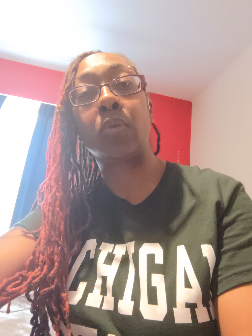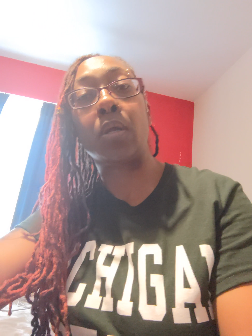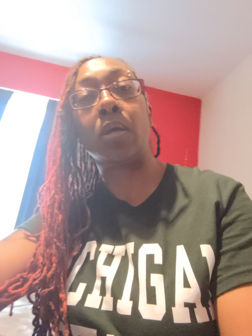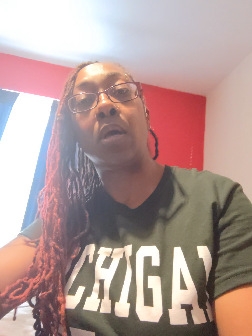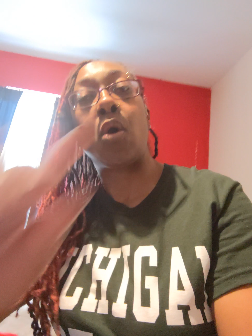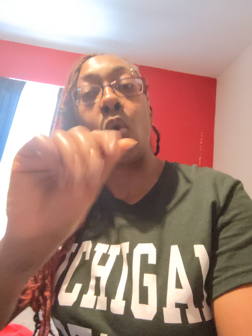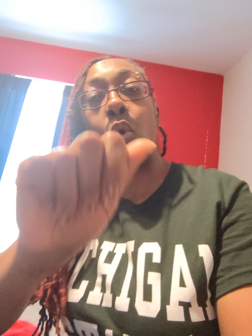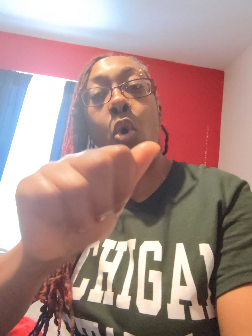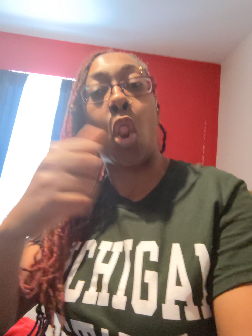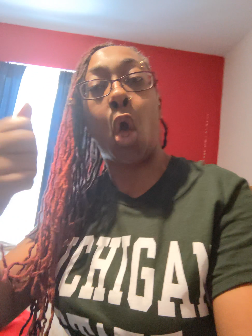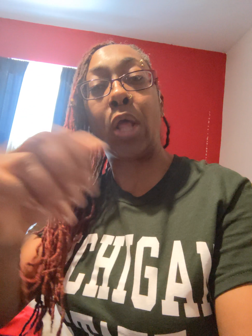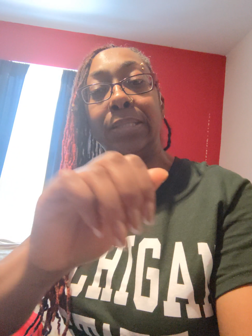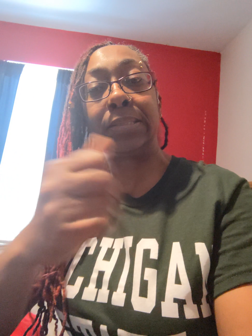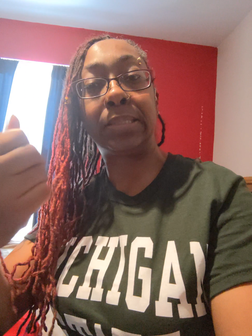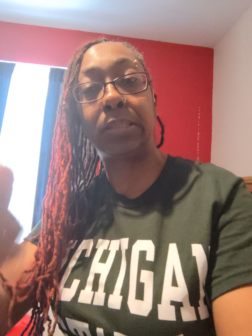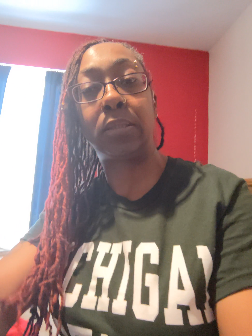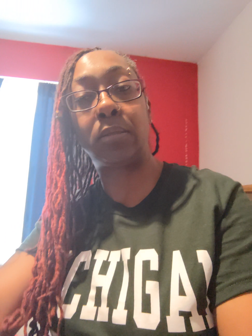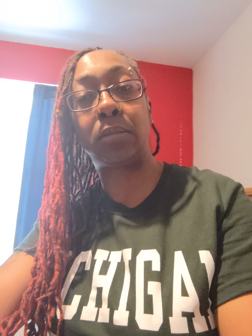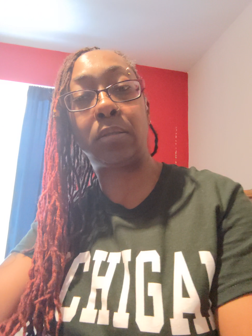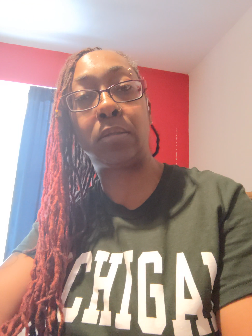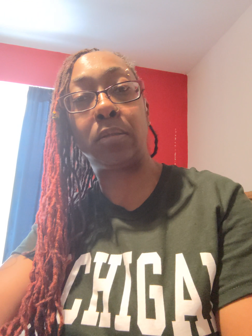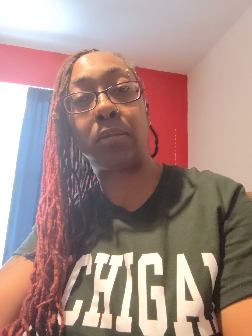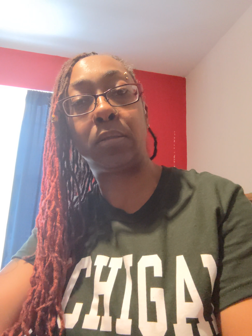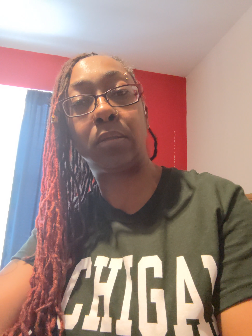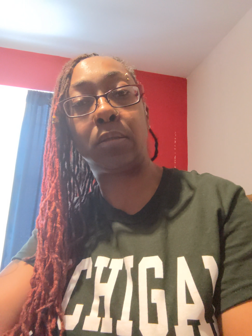closet